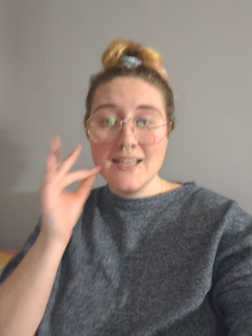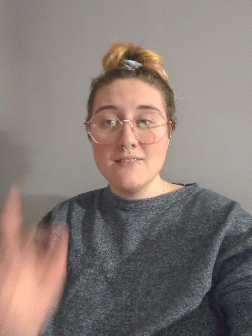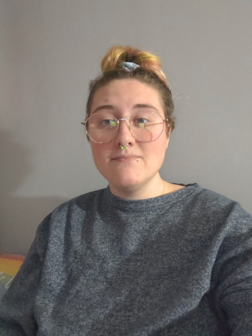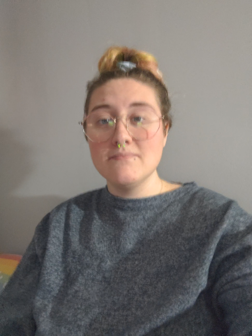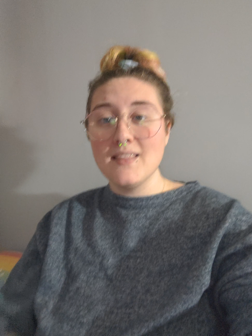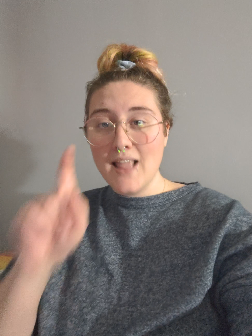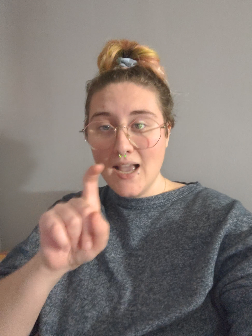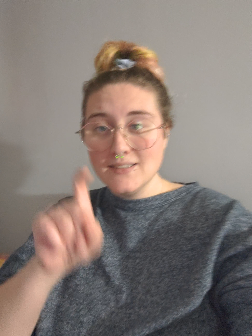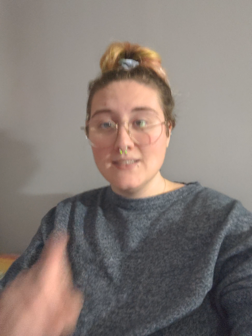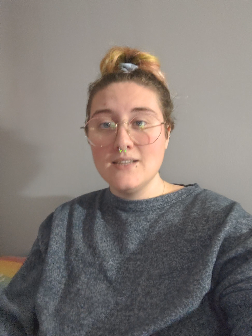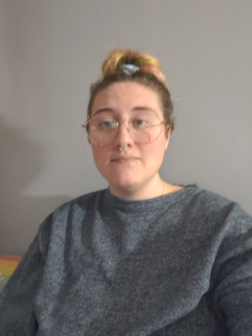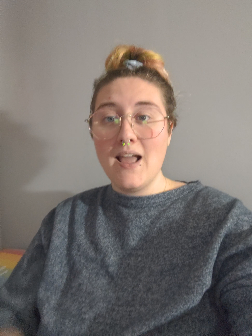closet